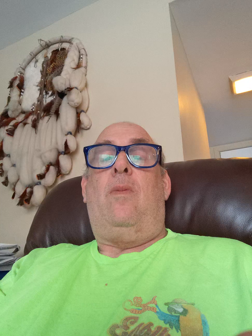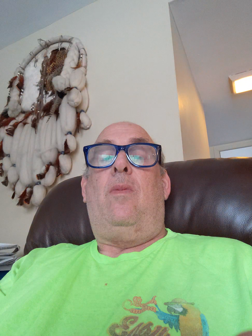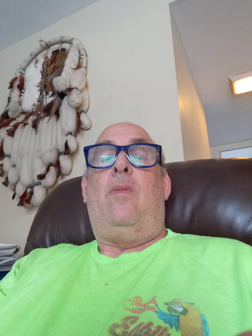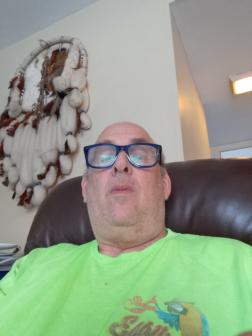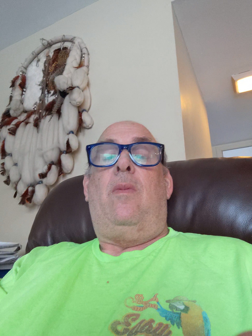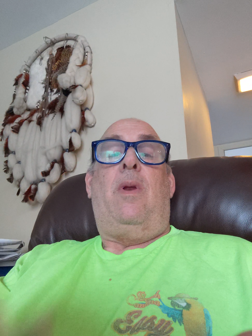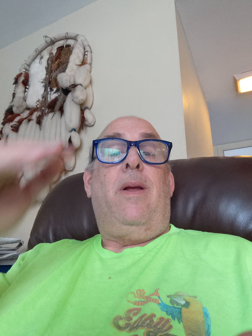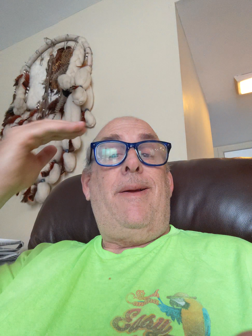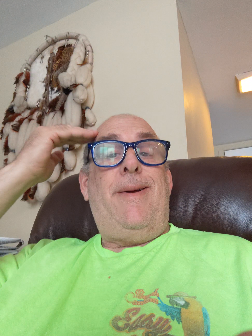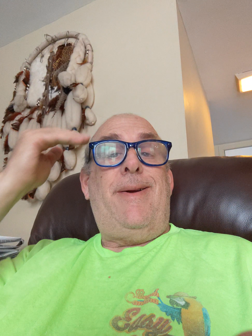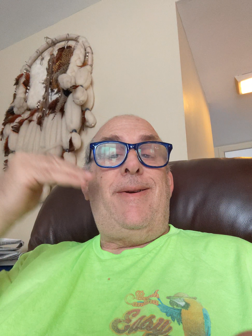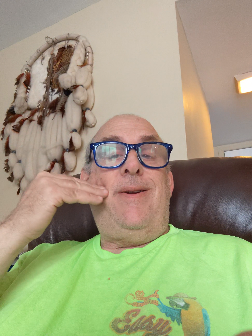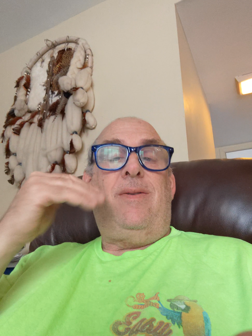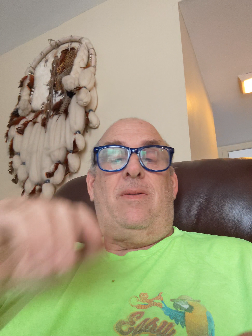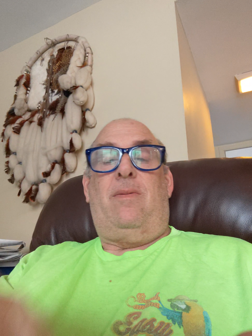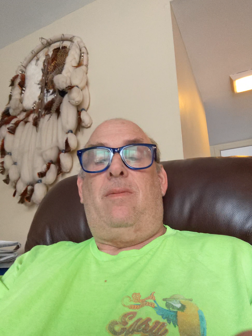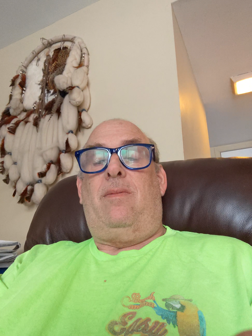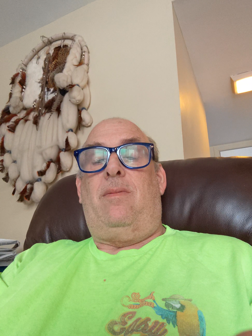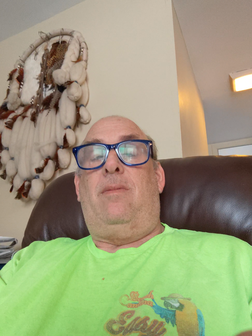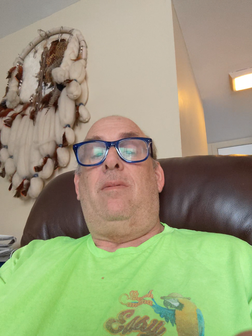head